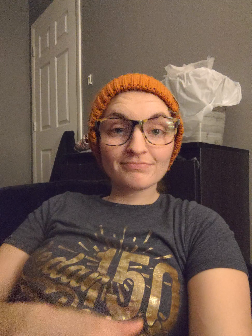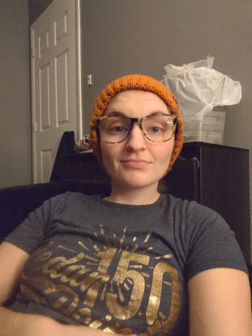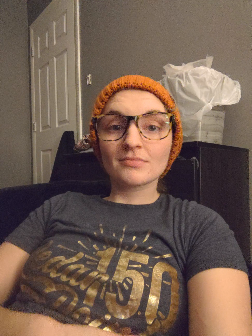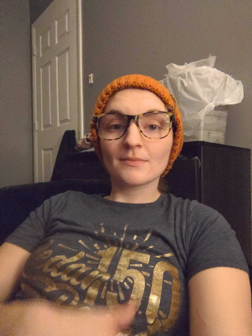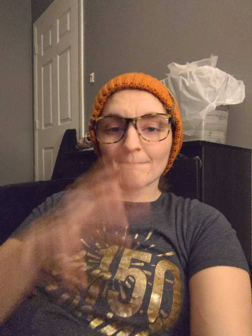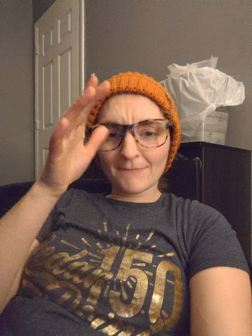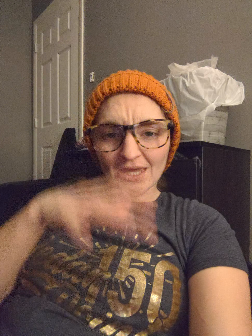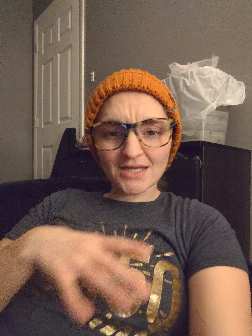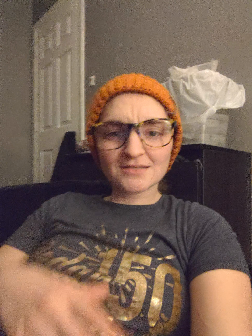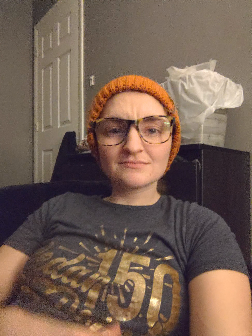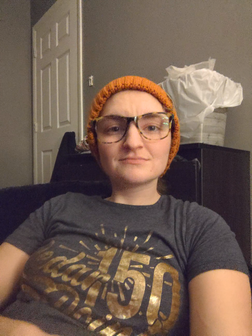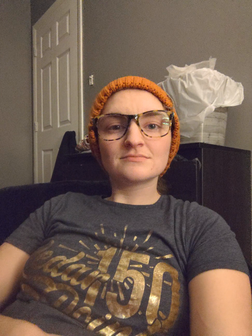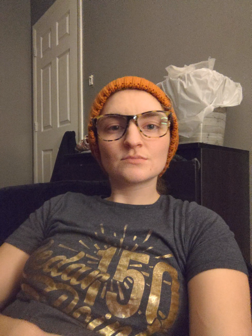man